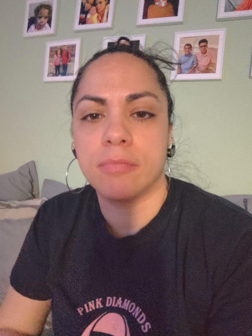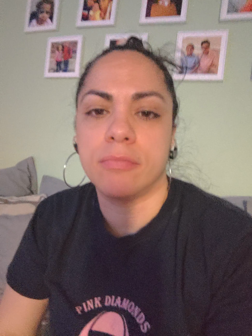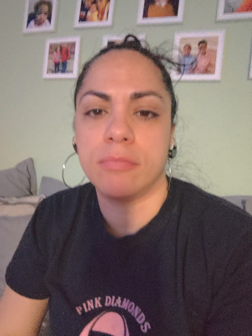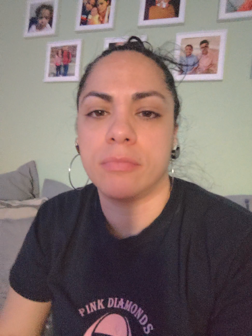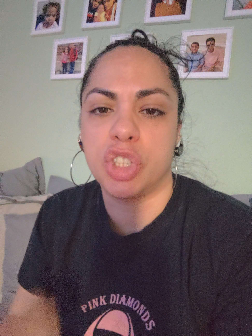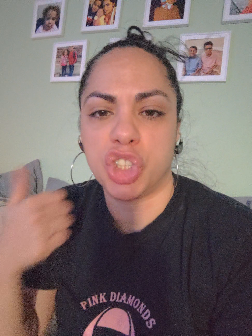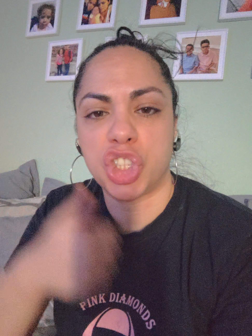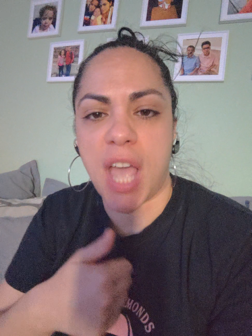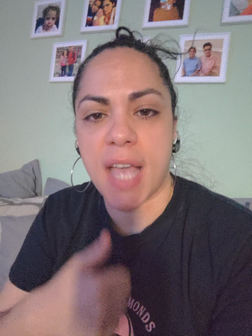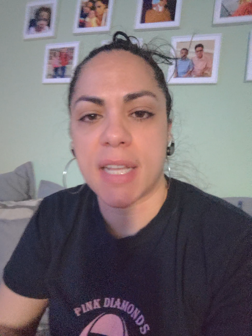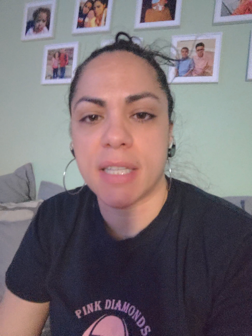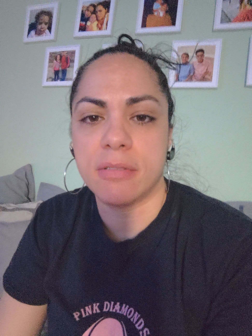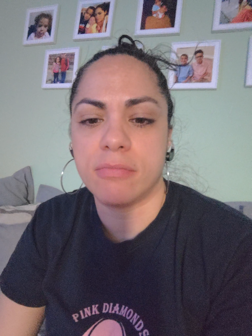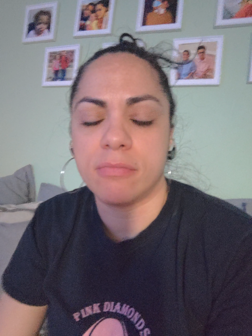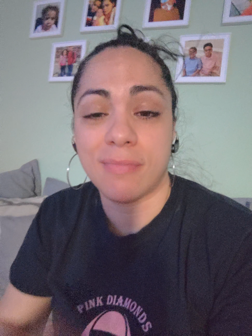jacket